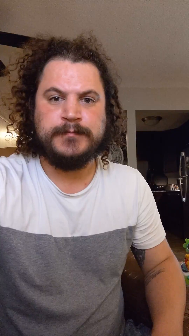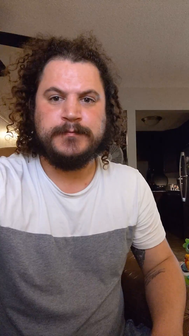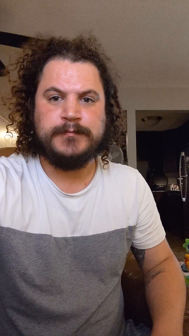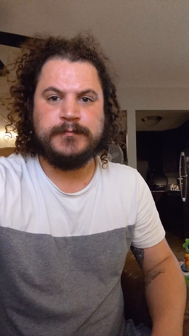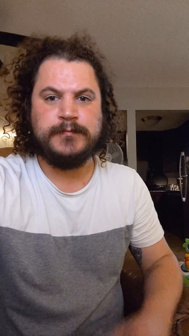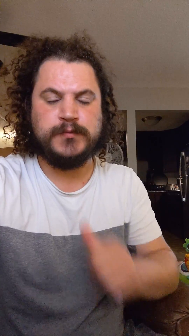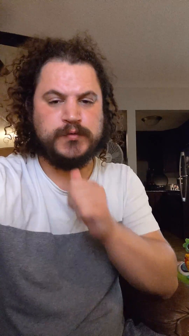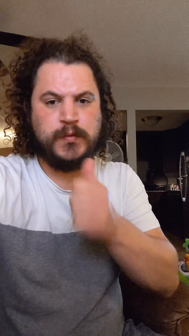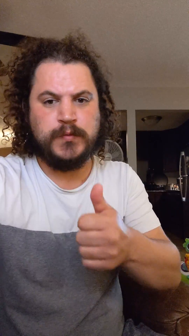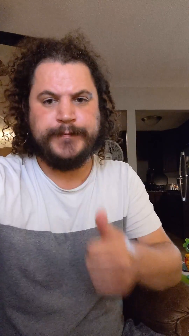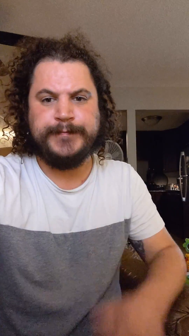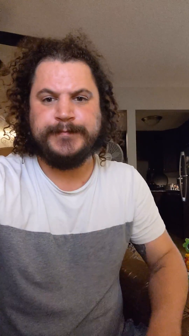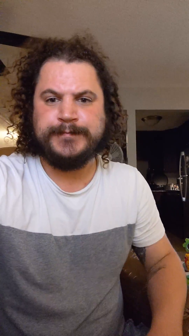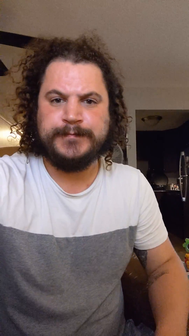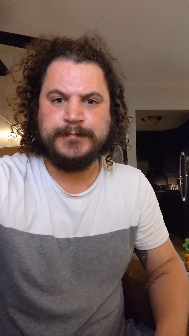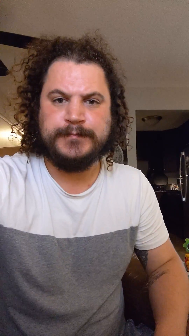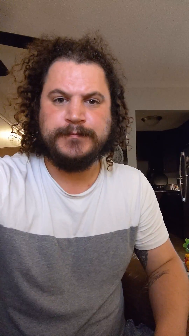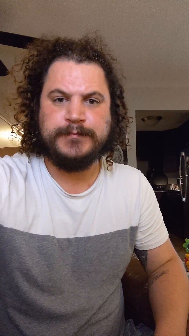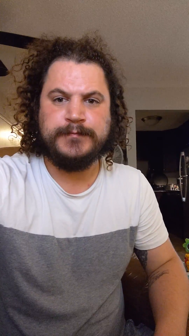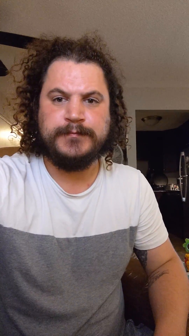don't